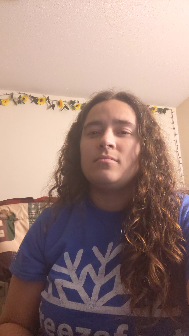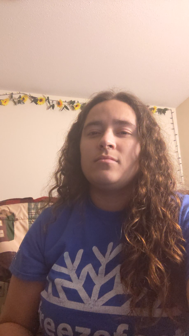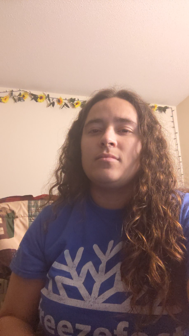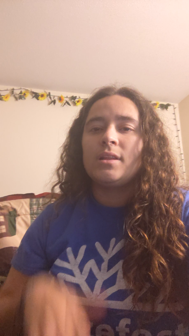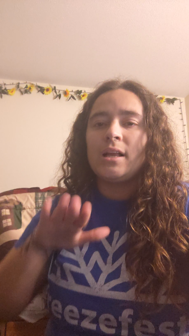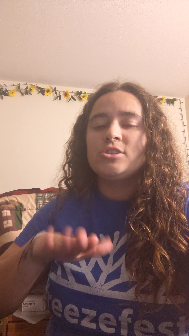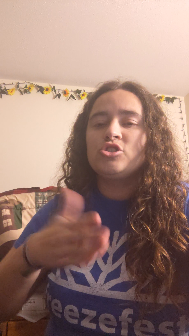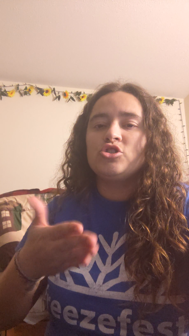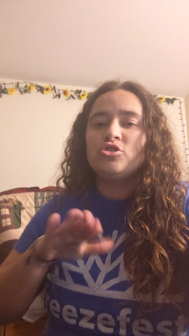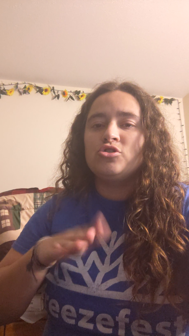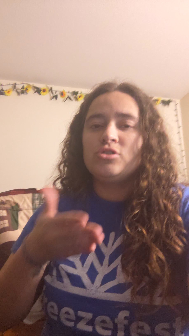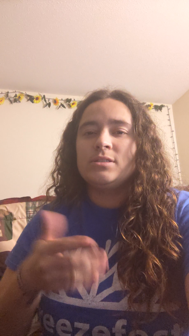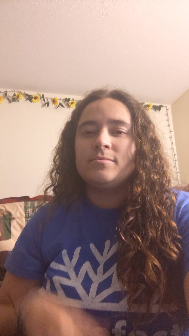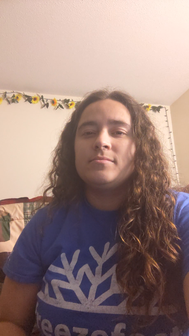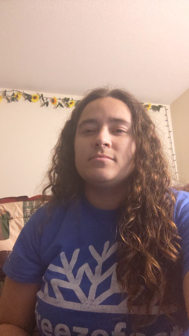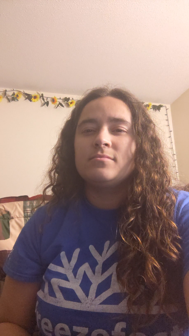kitchen